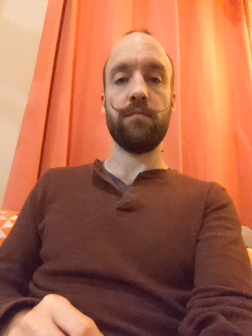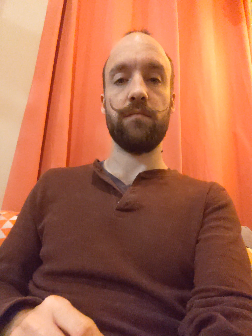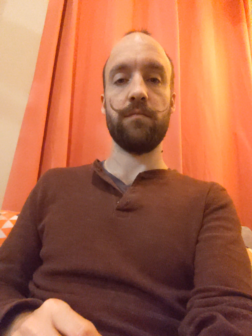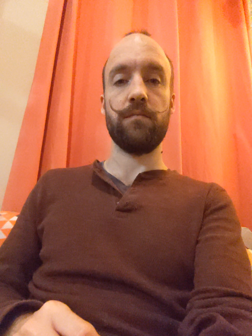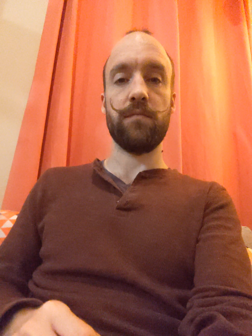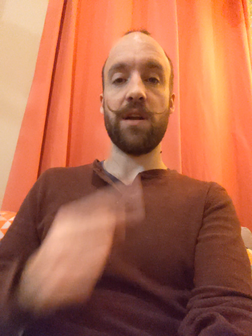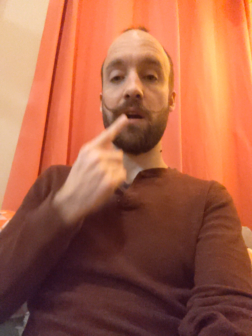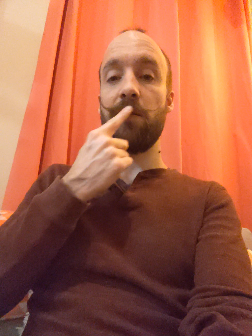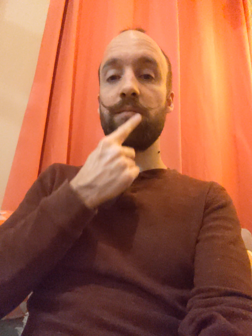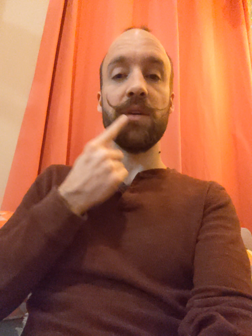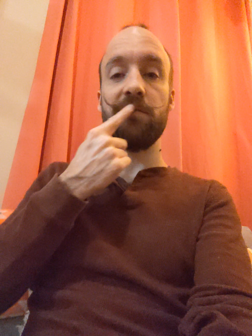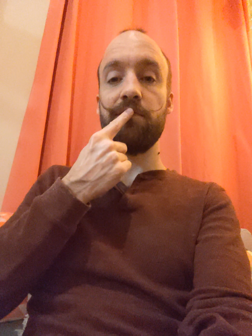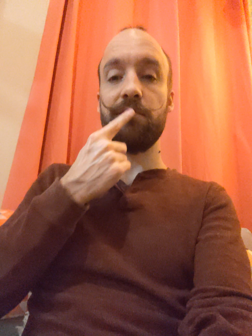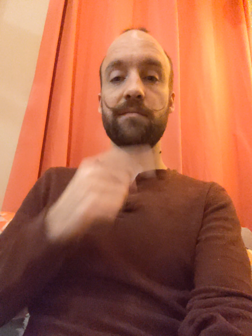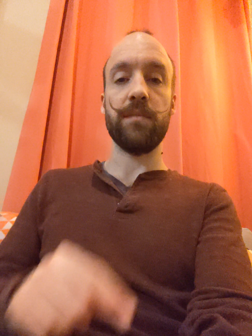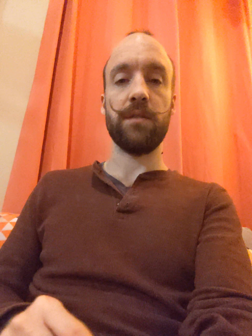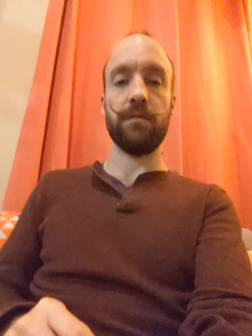lips